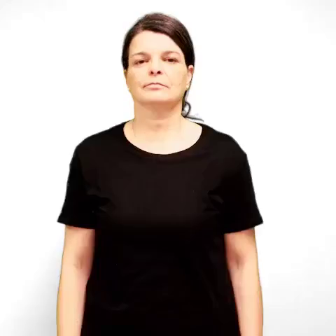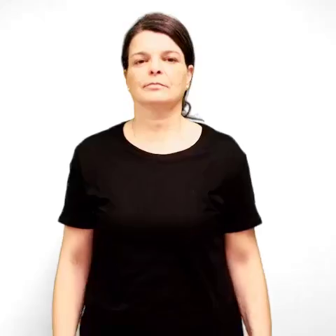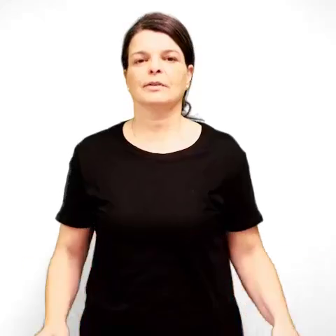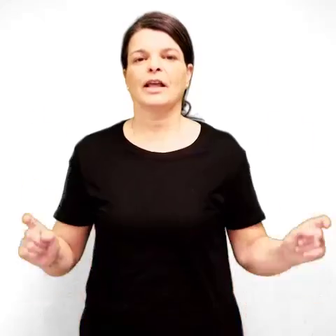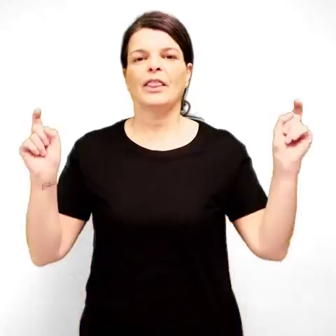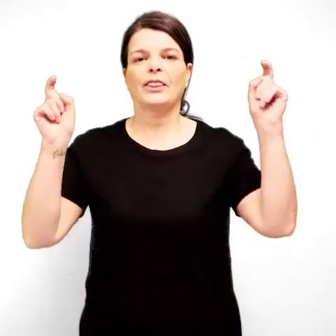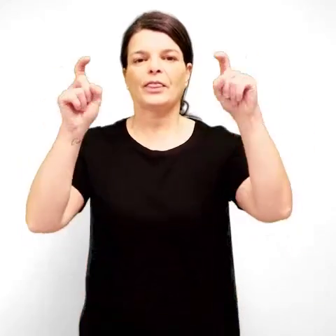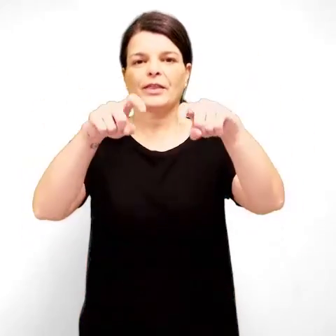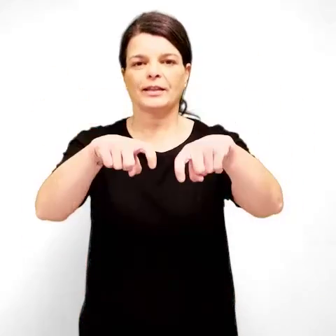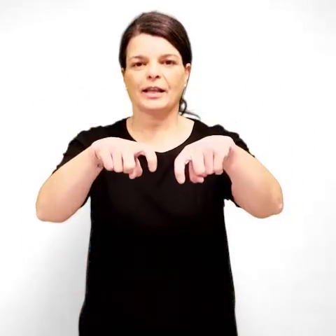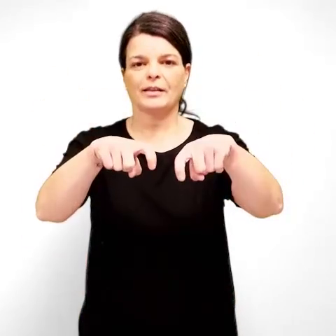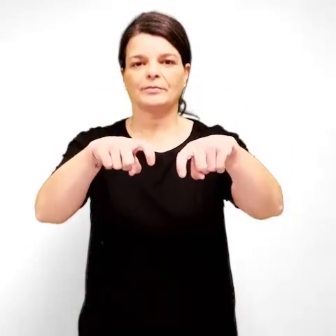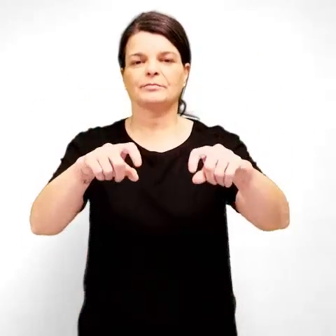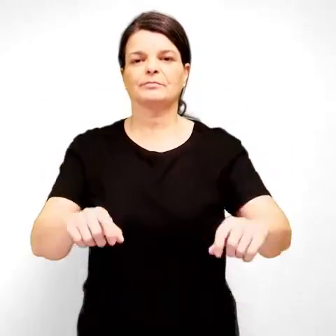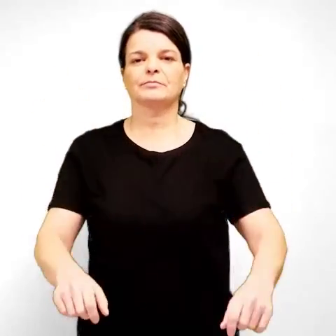cita